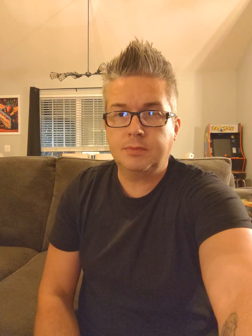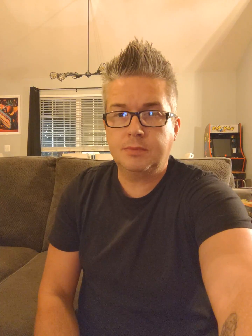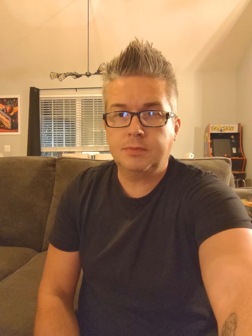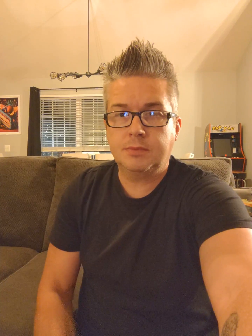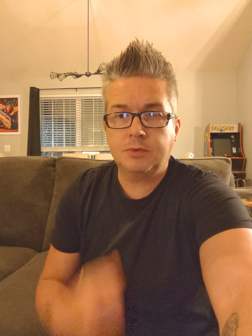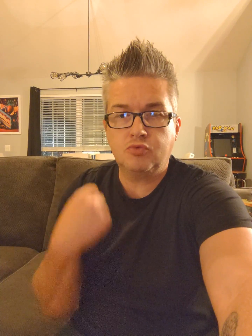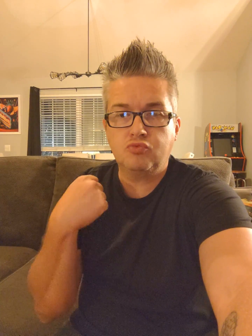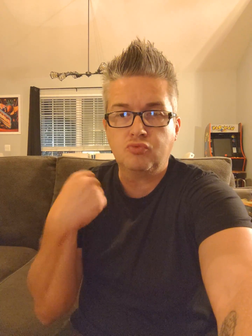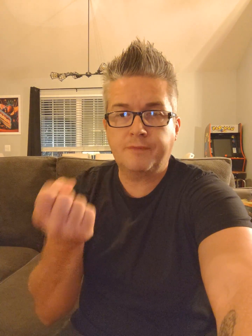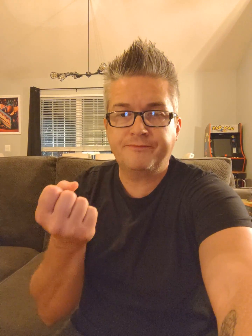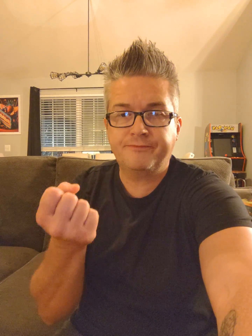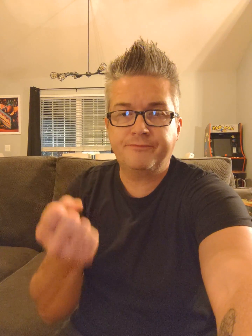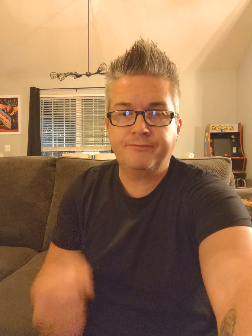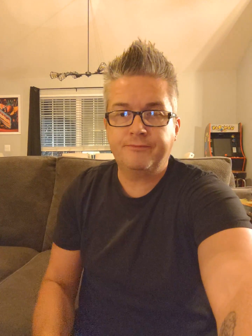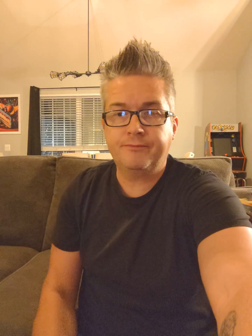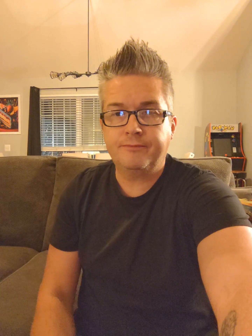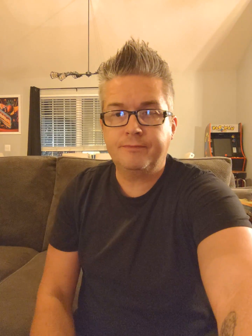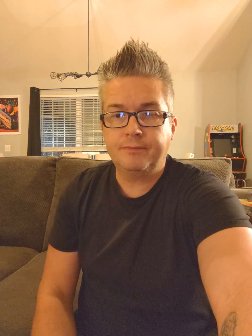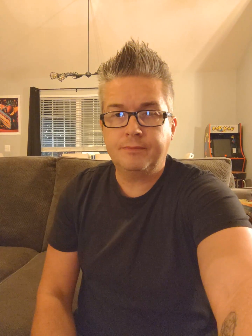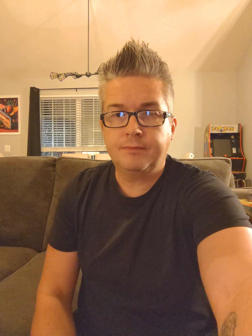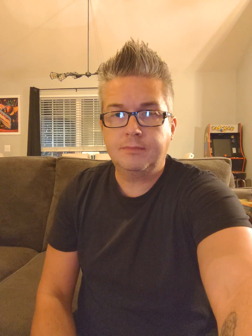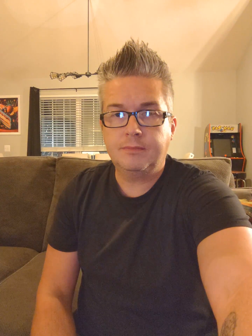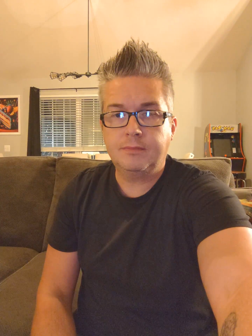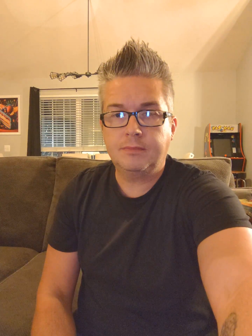drive